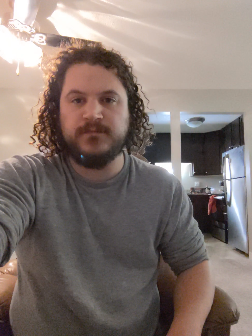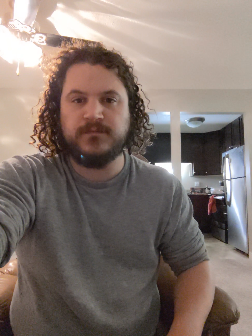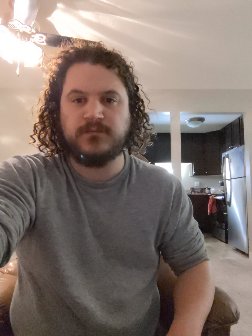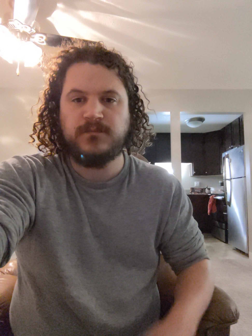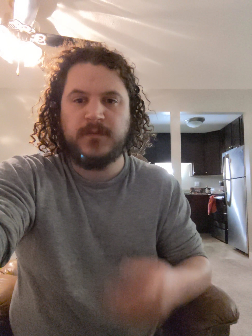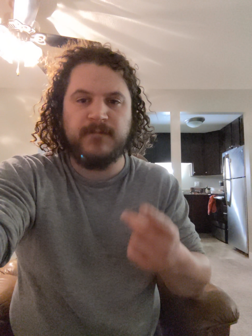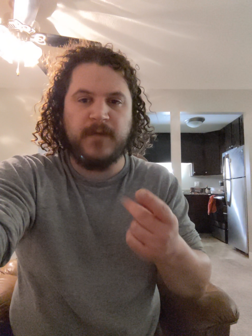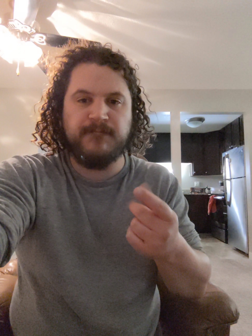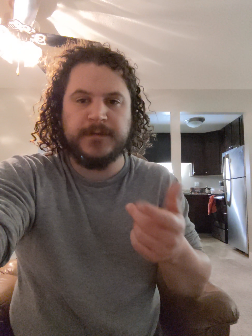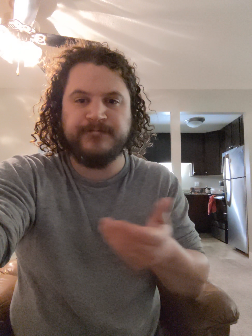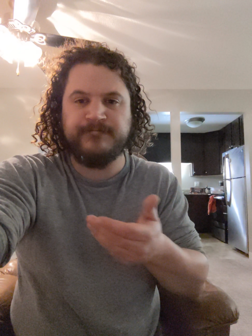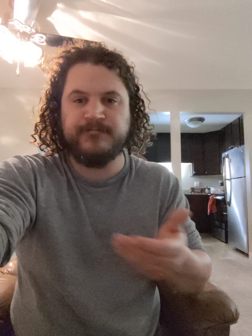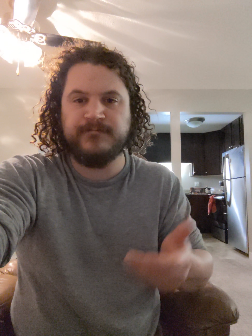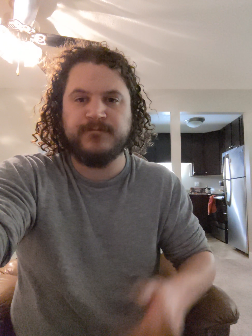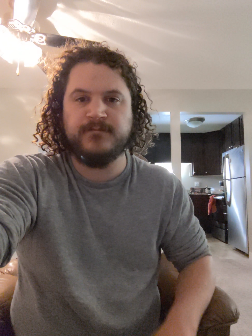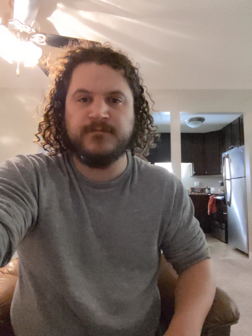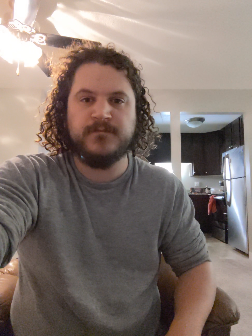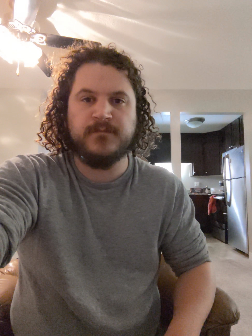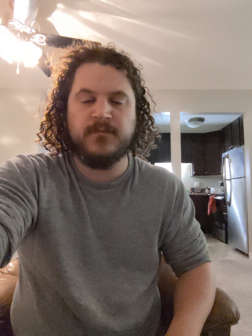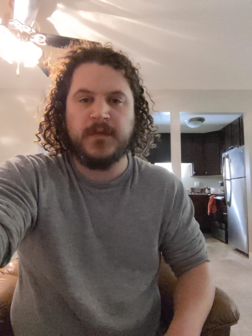puppy